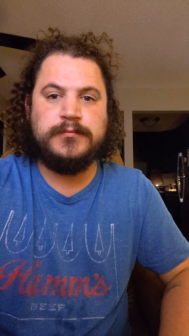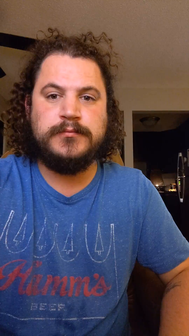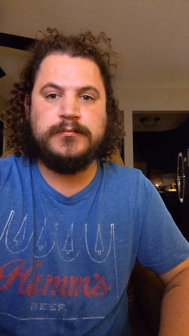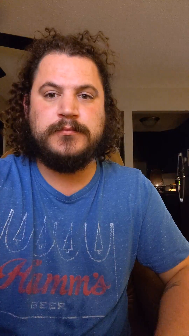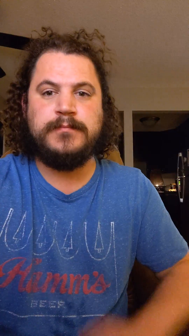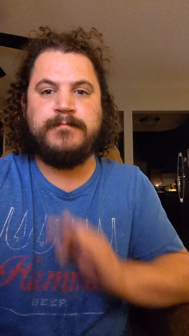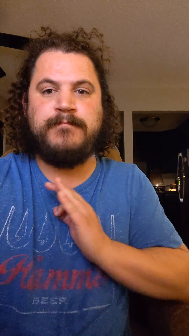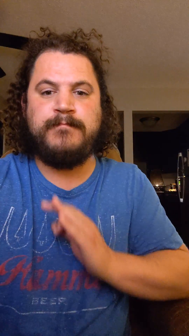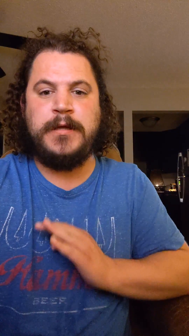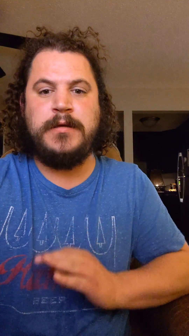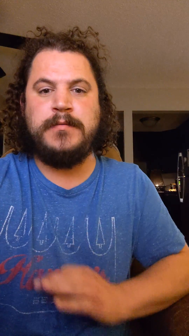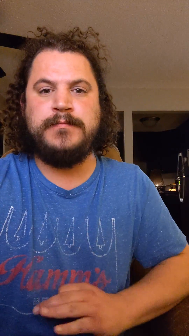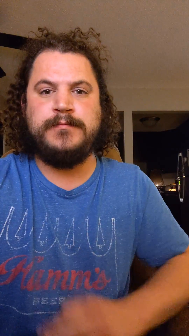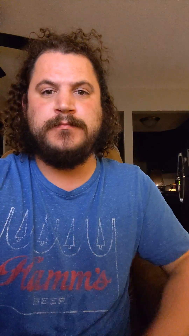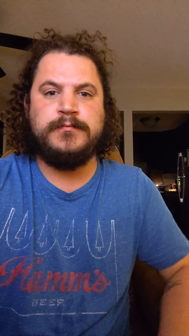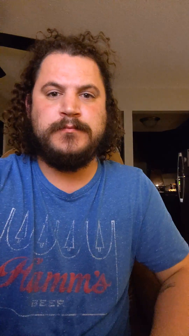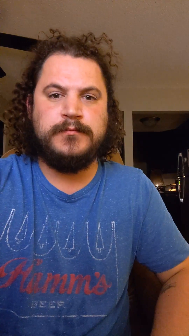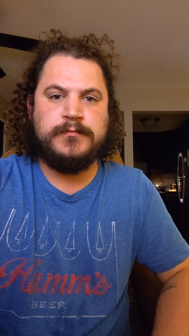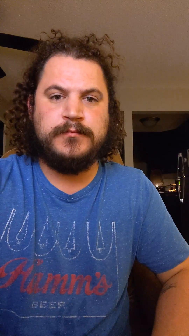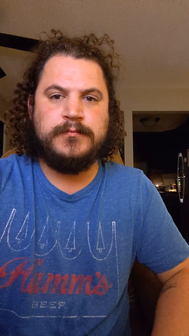button